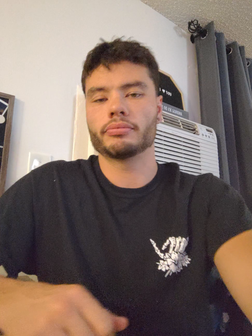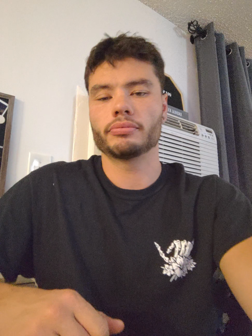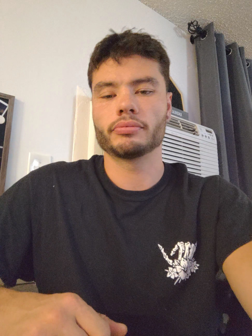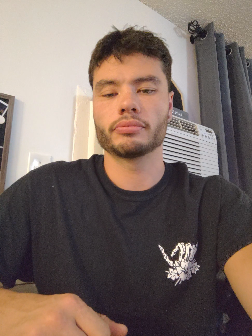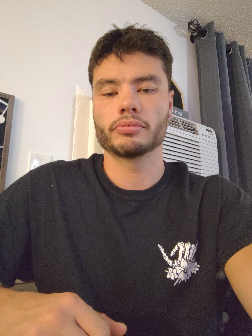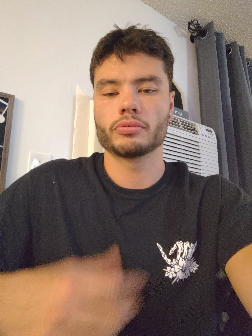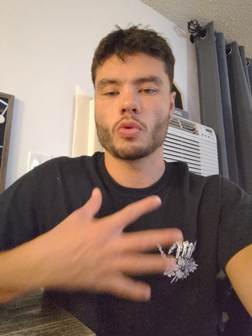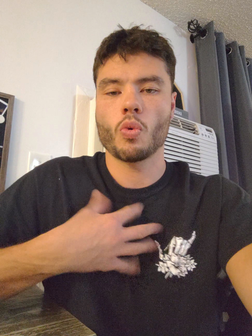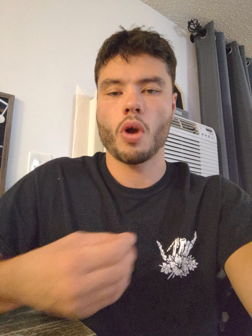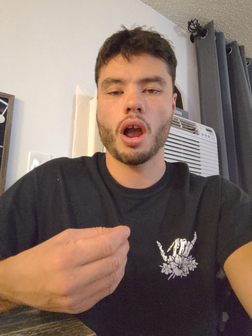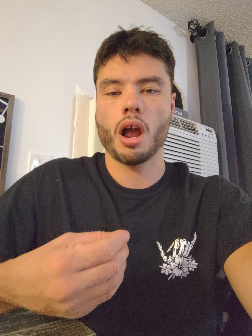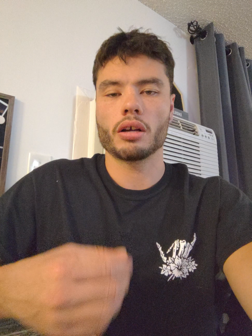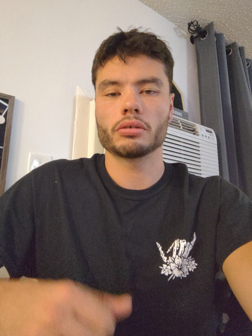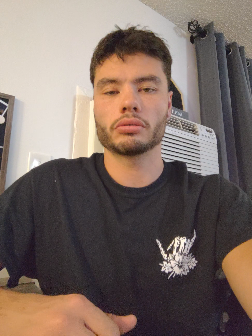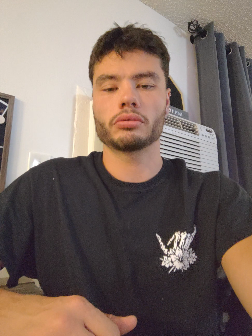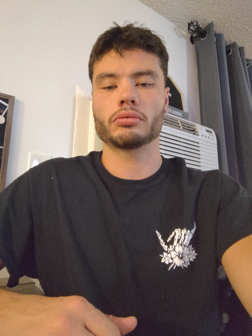white